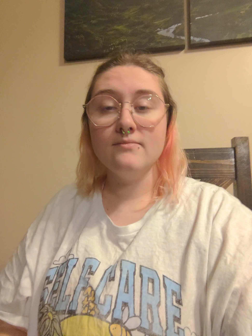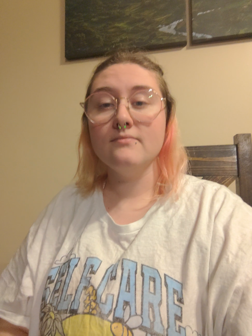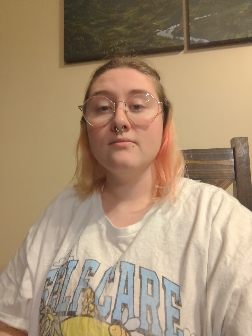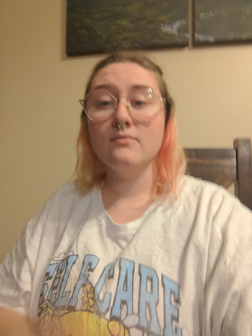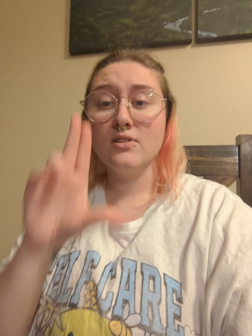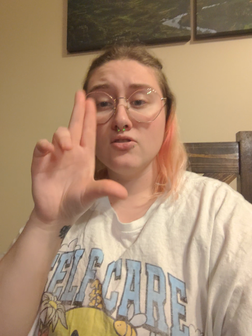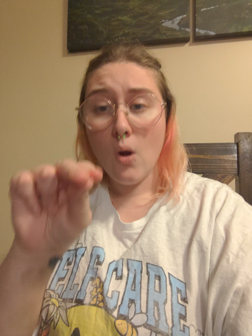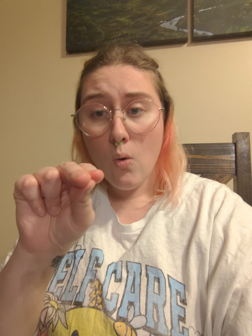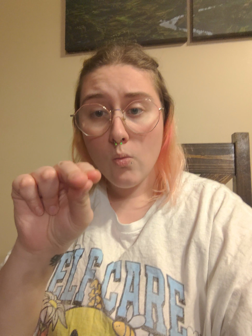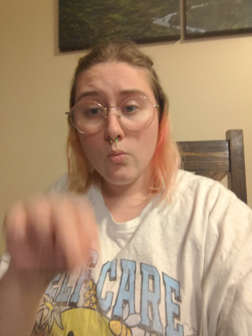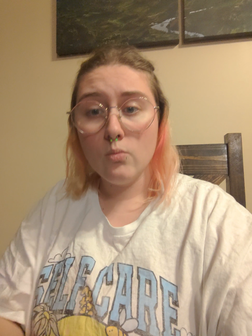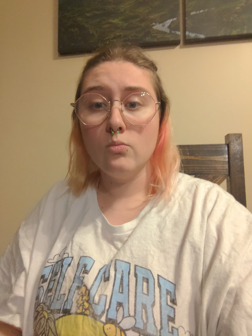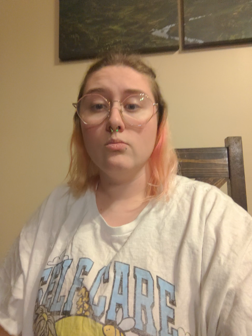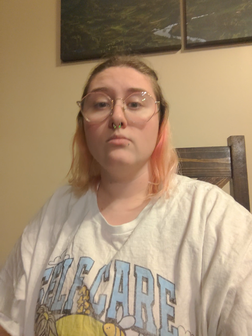no